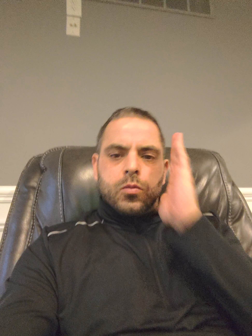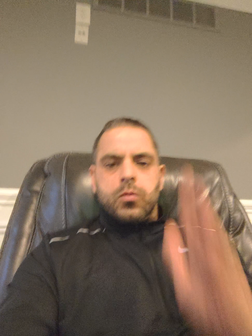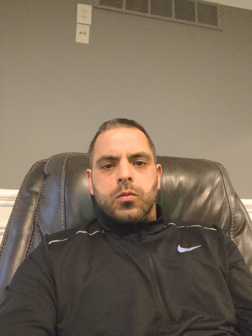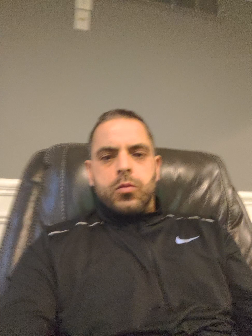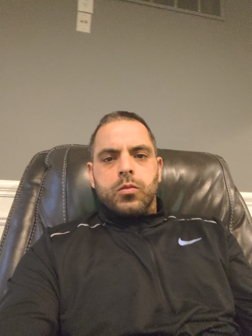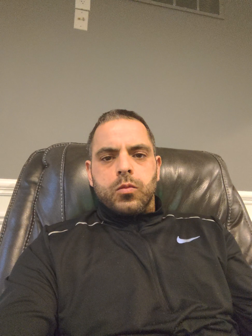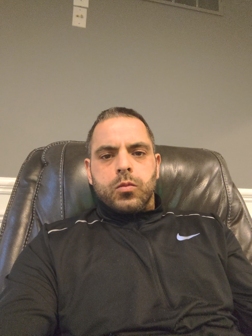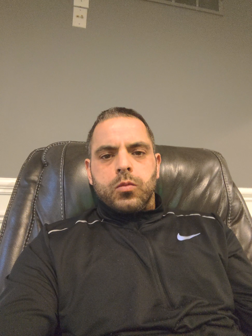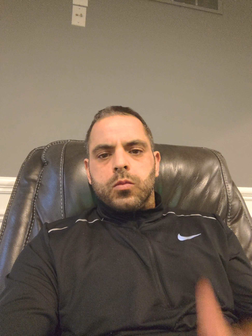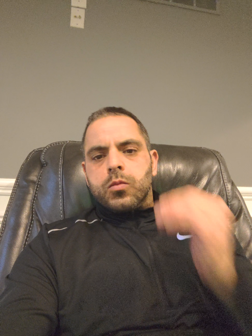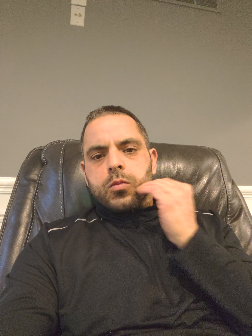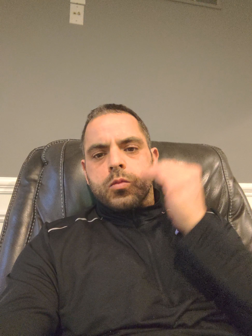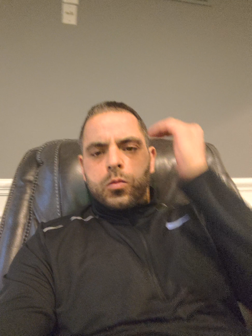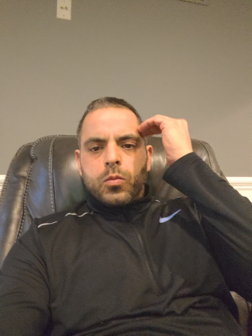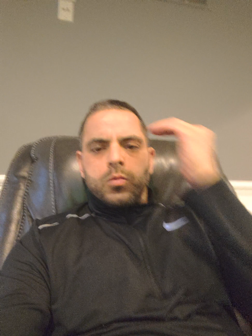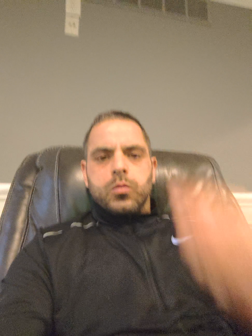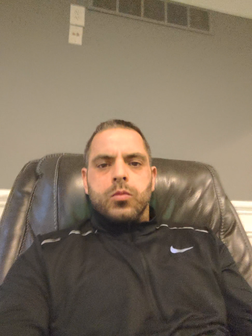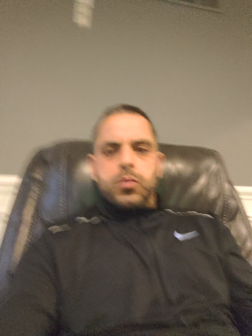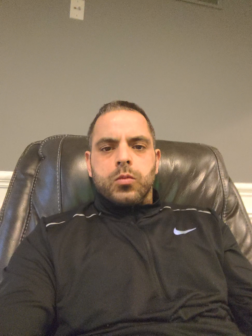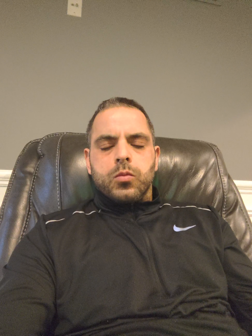head